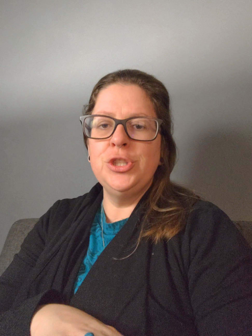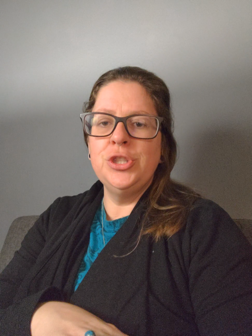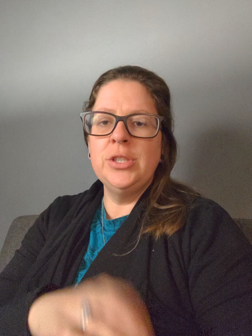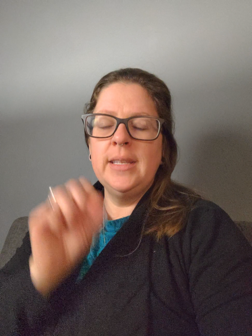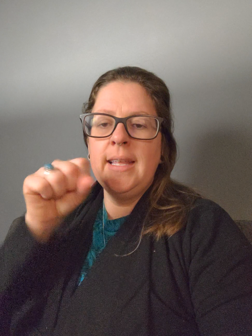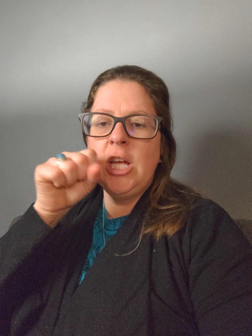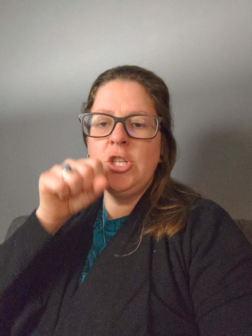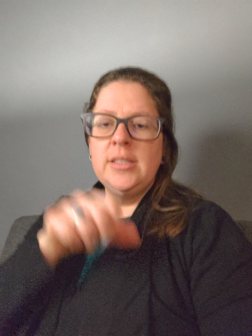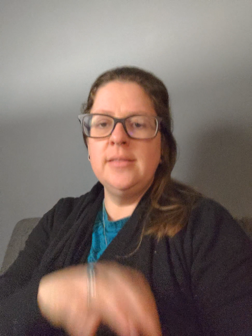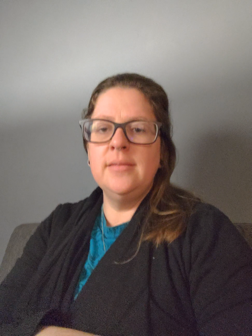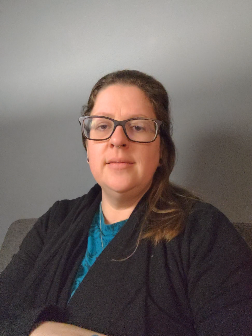carrot